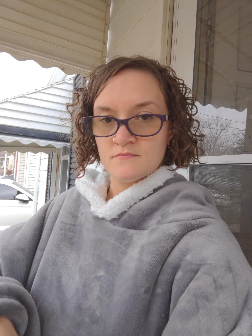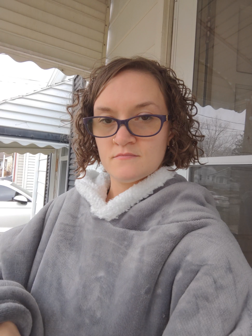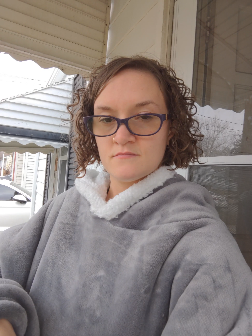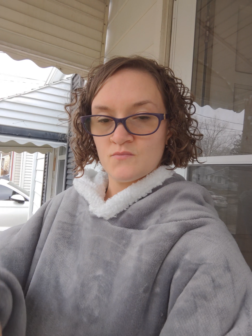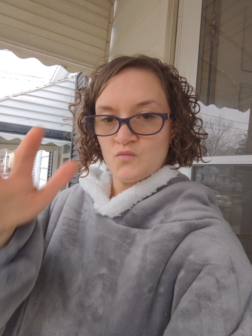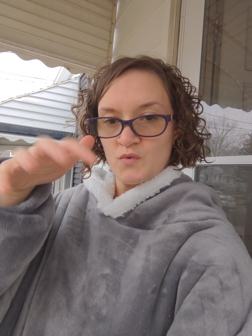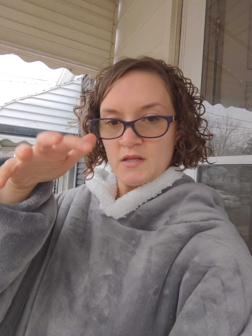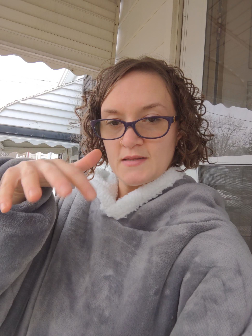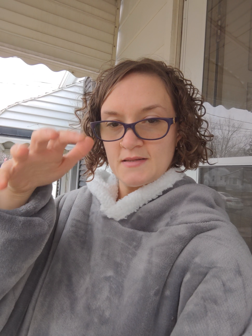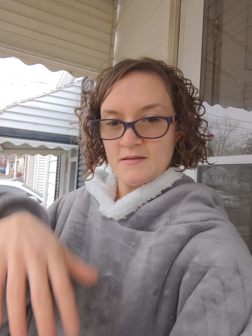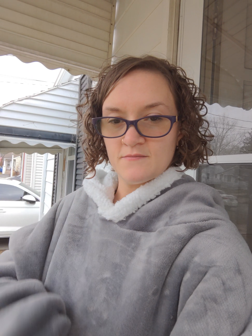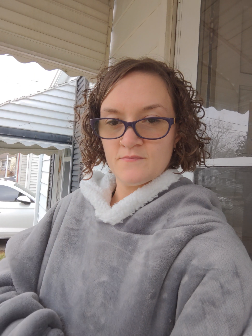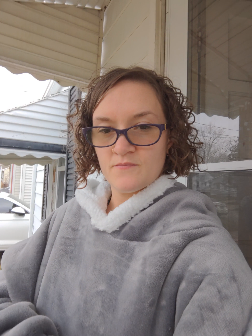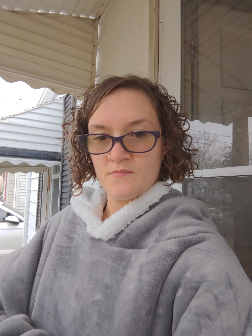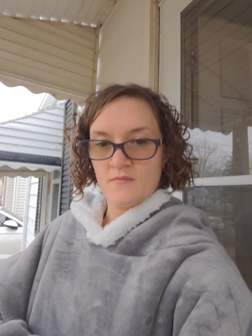rain